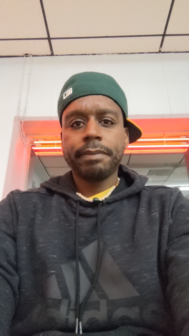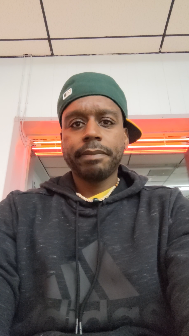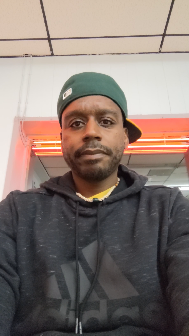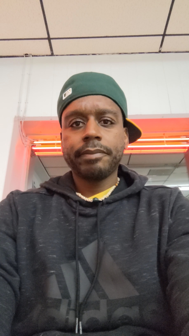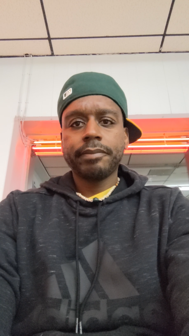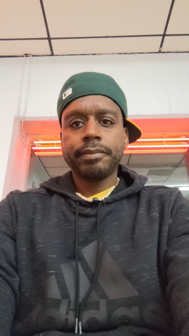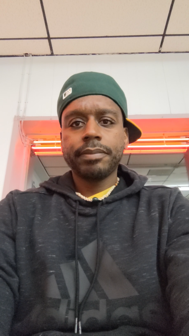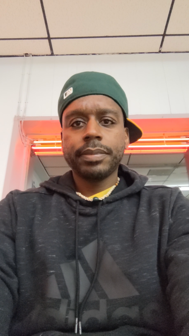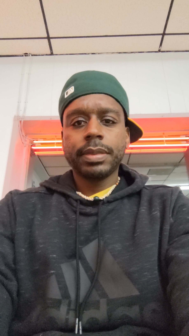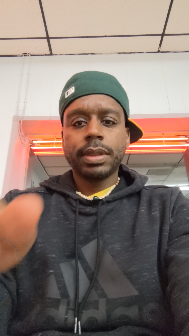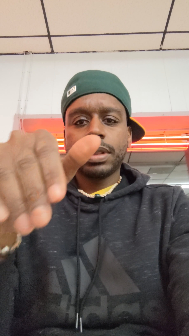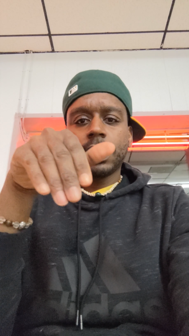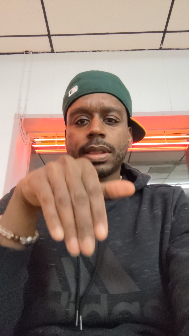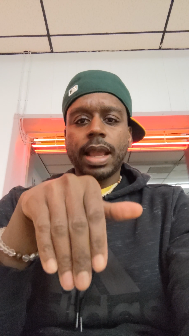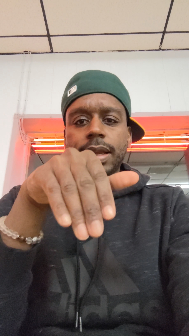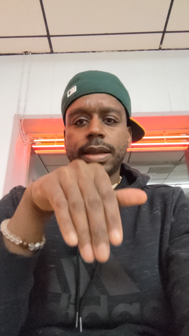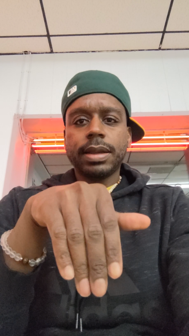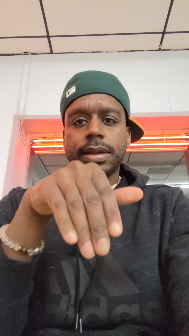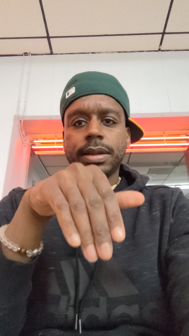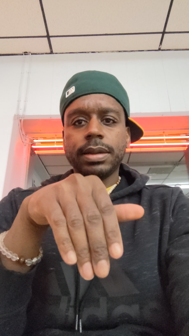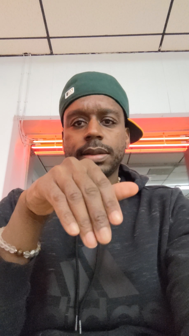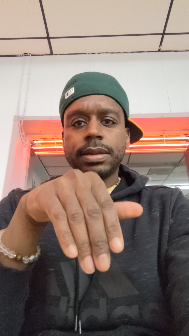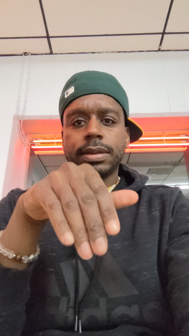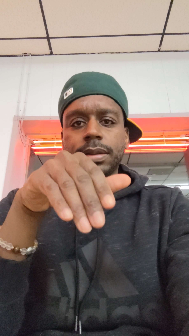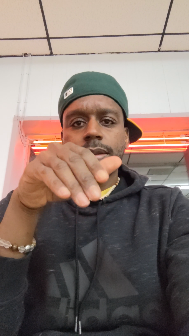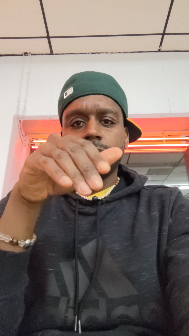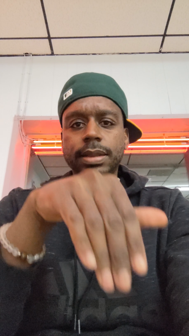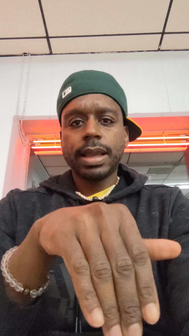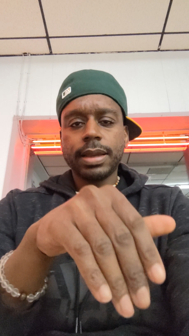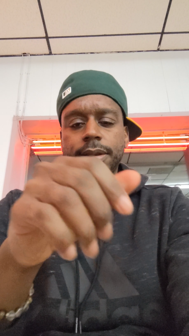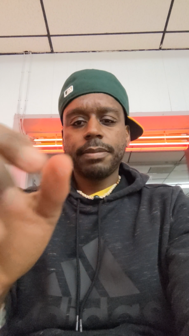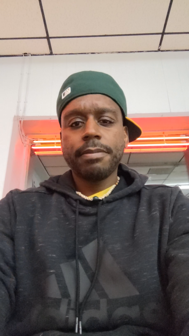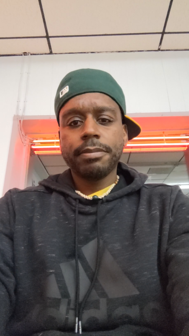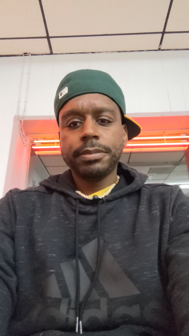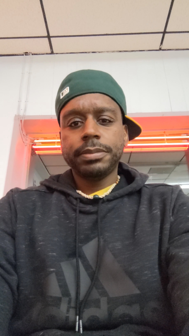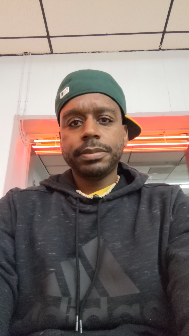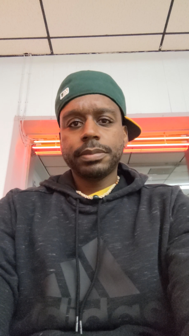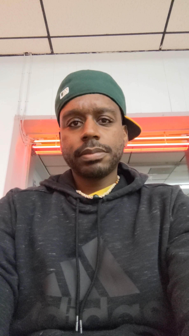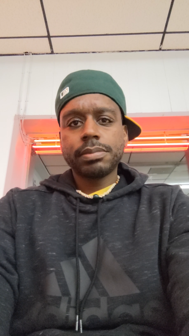night night